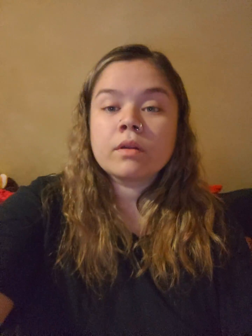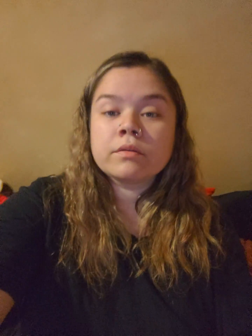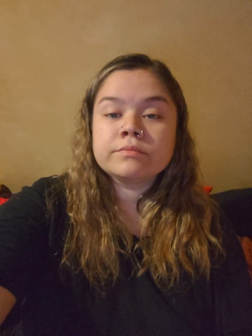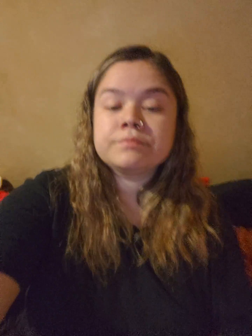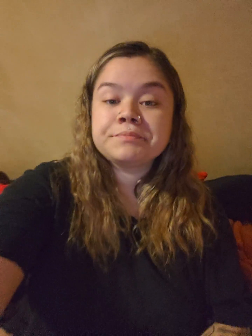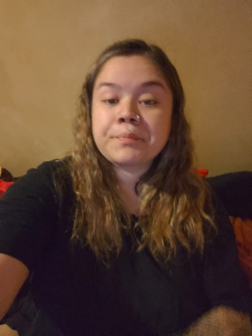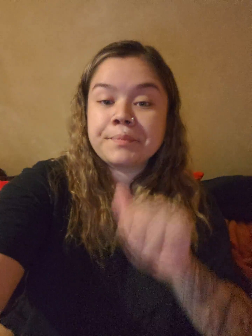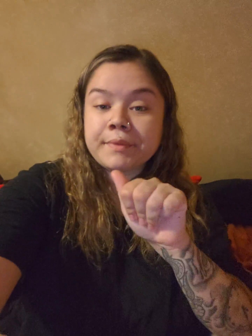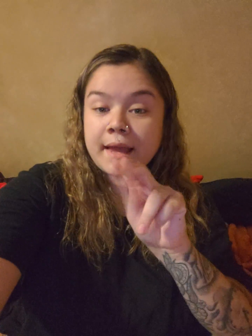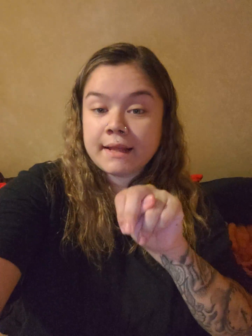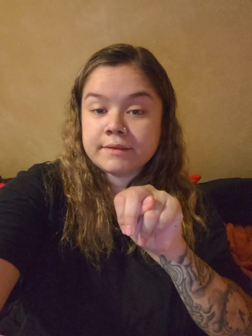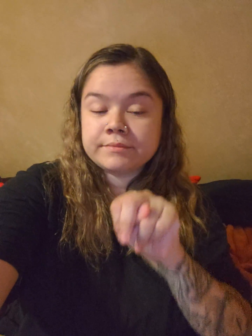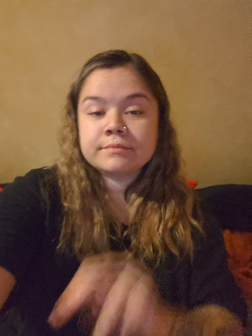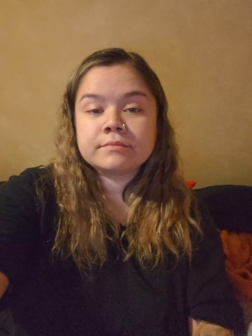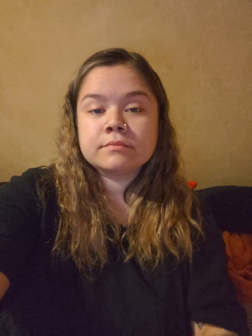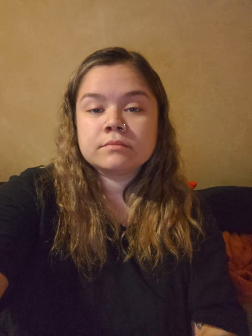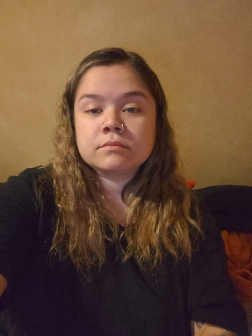an